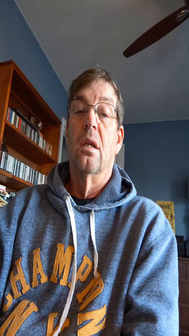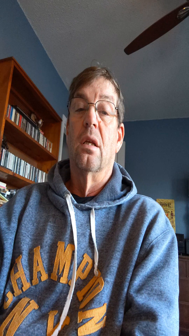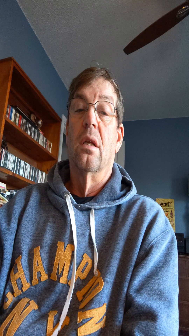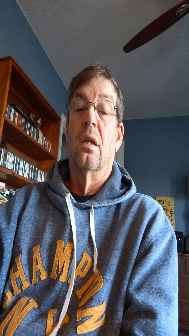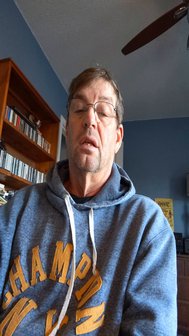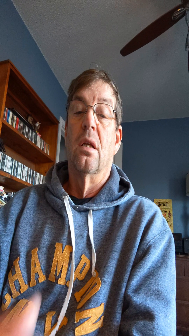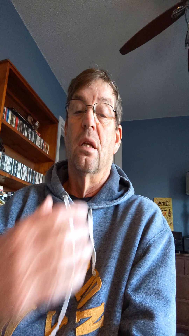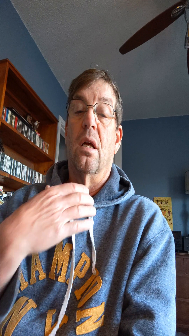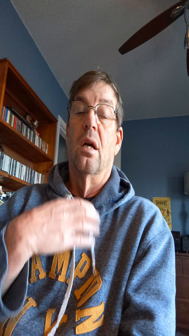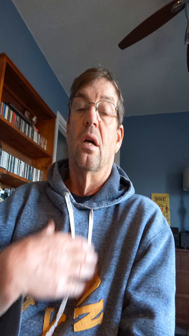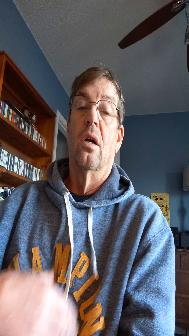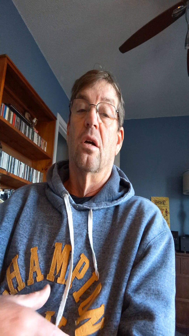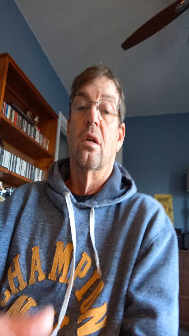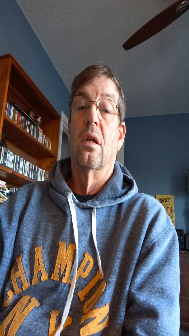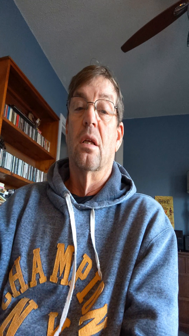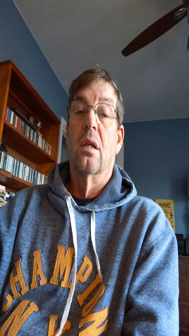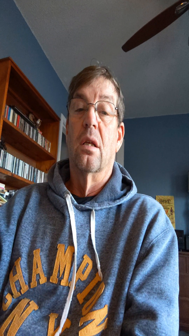hungry